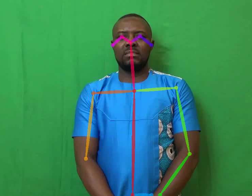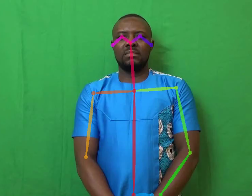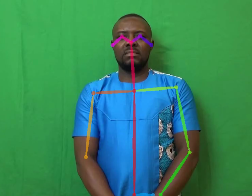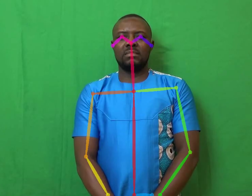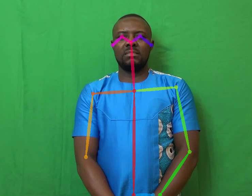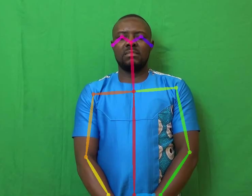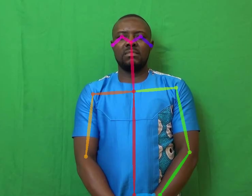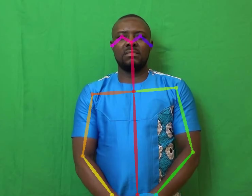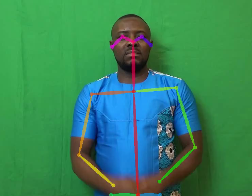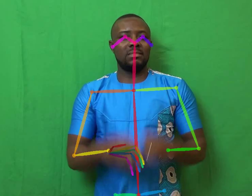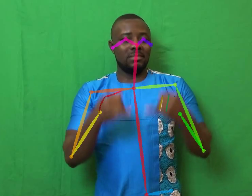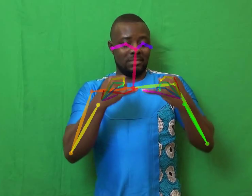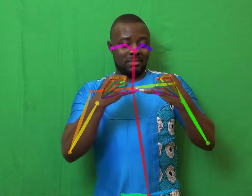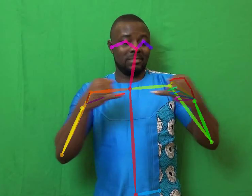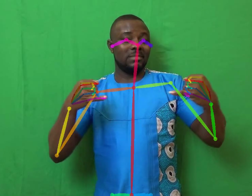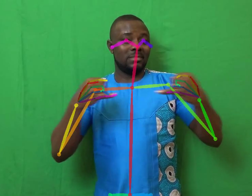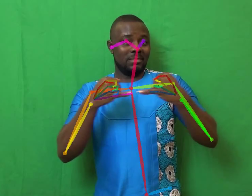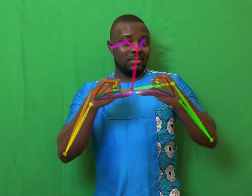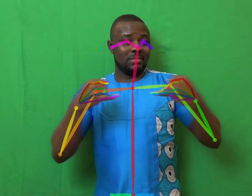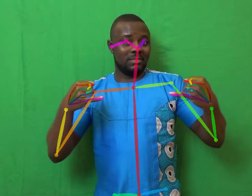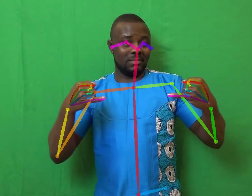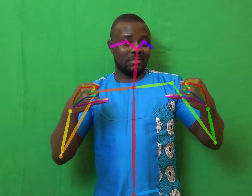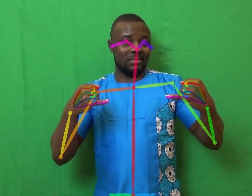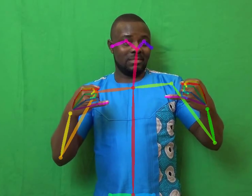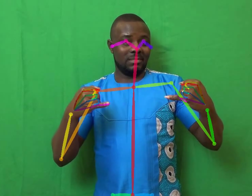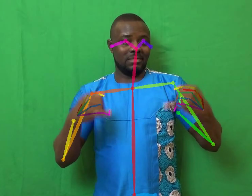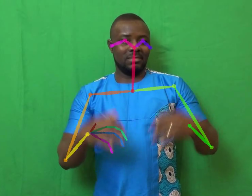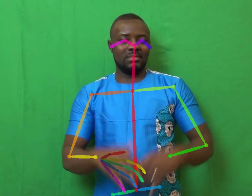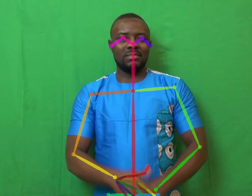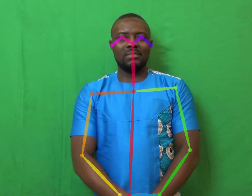thread or line